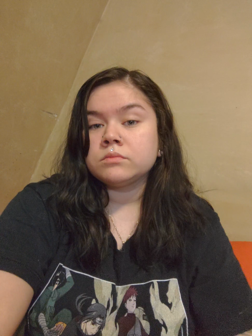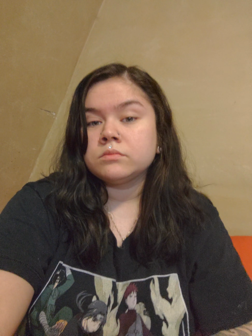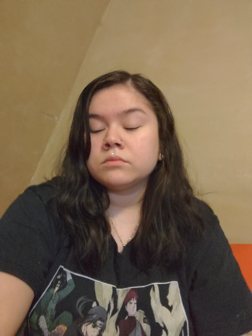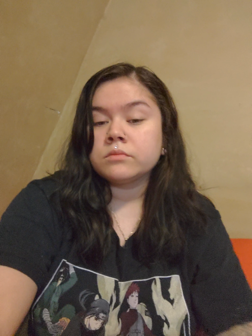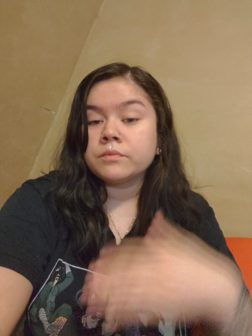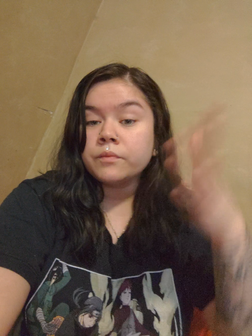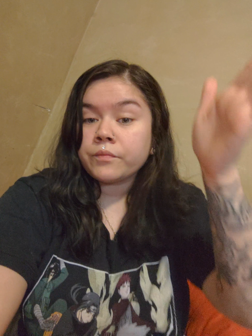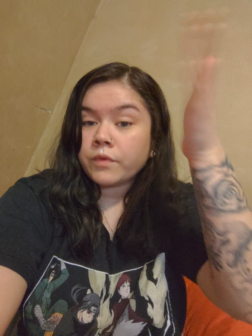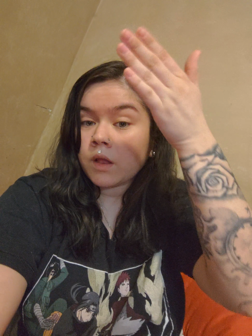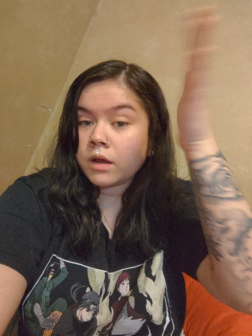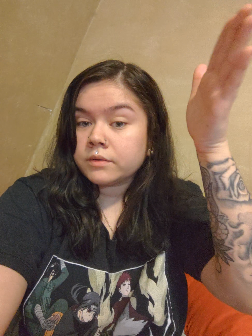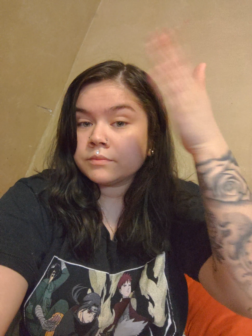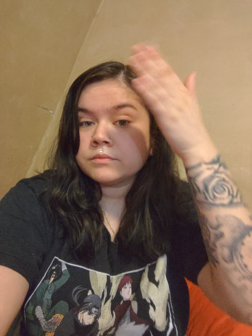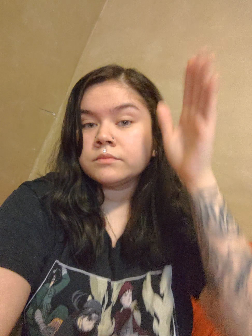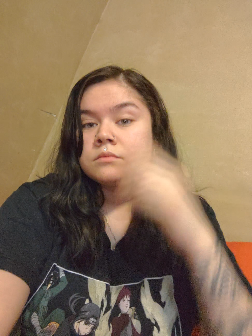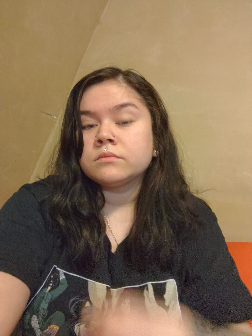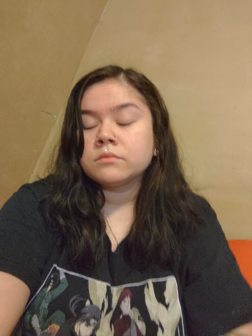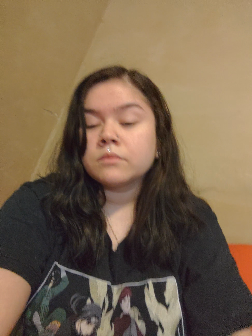flag